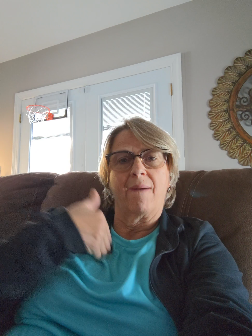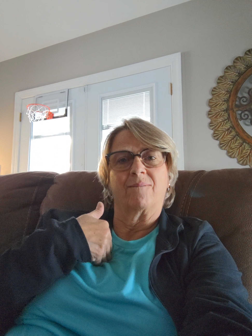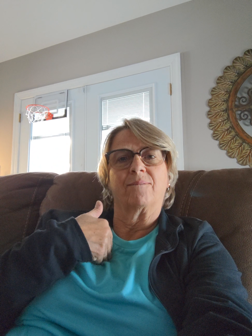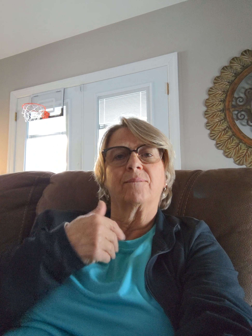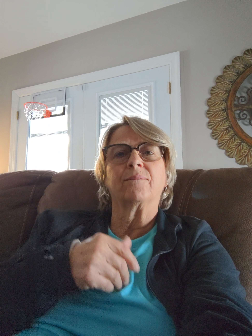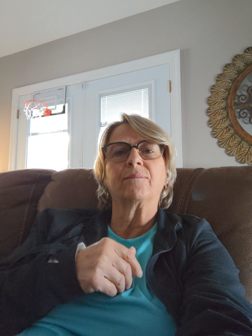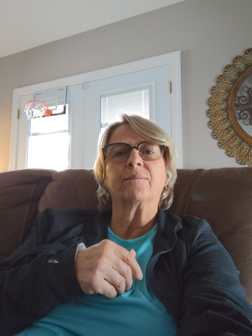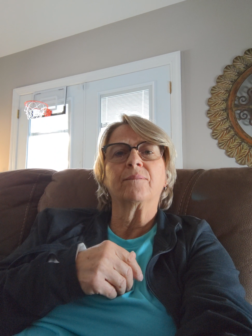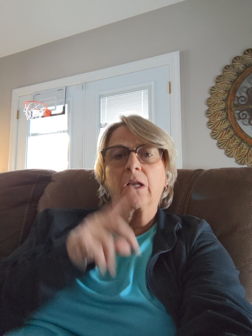have